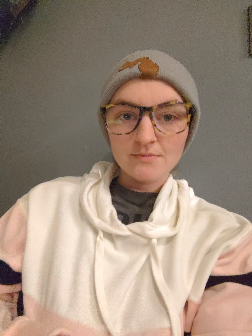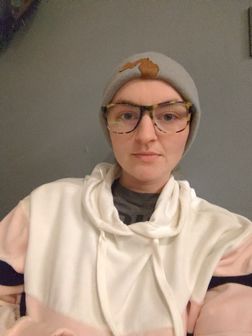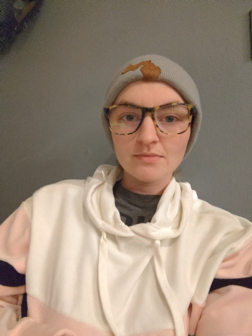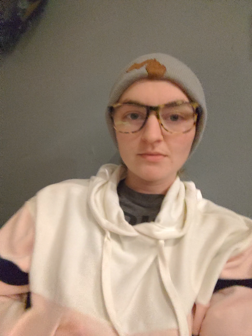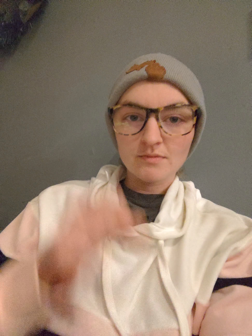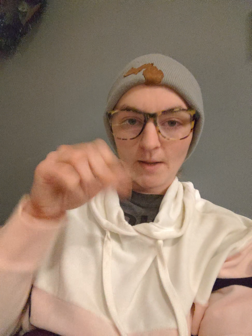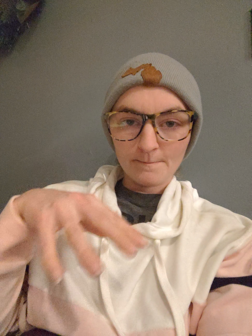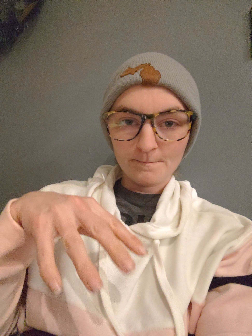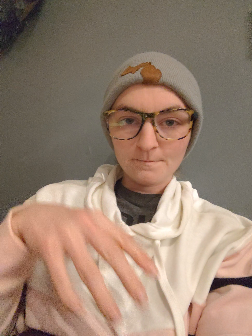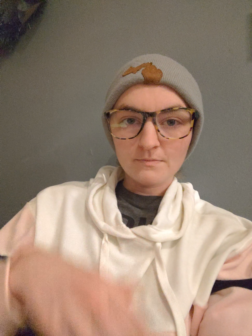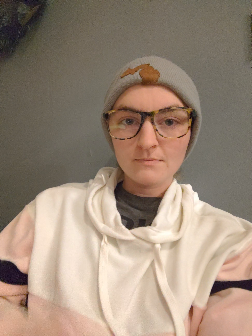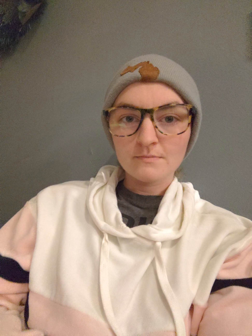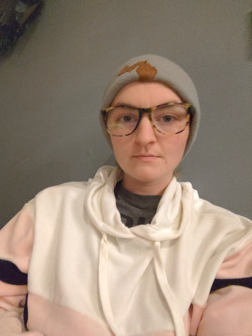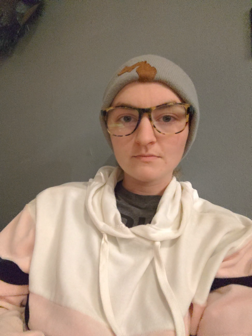drop